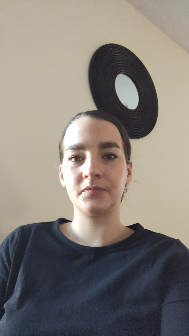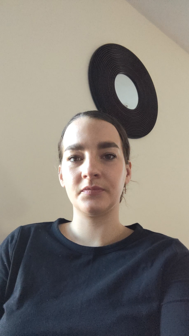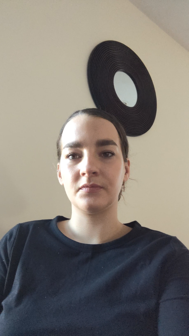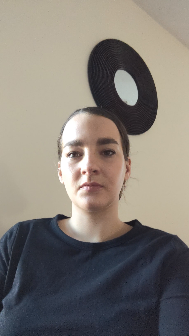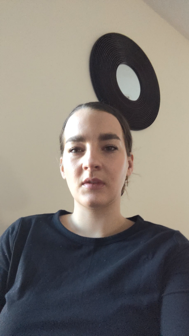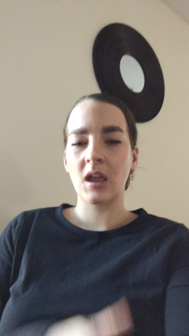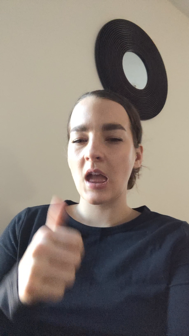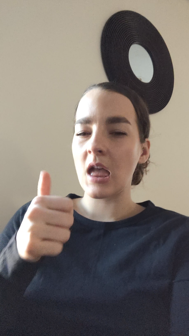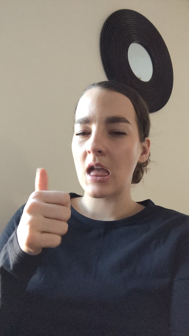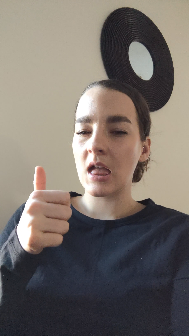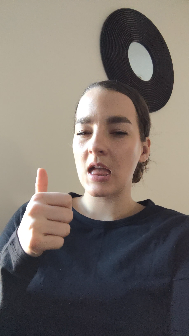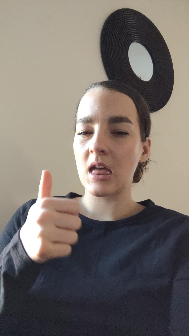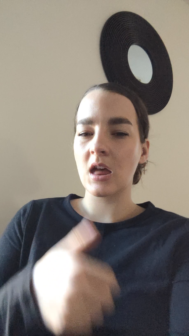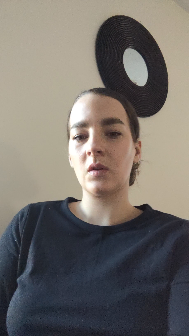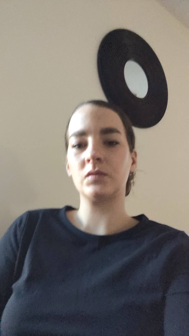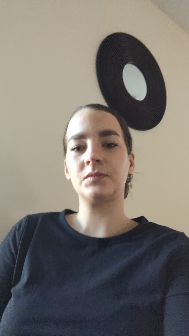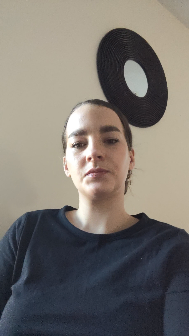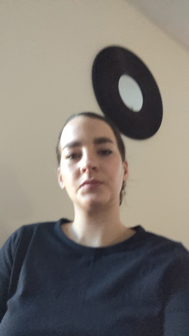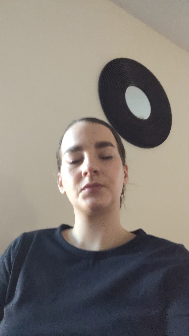how